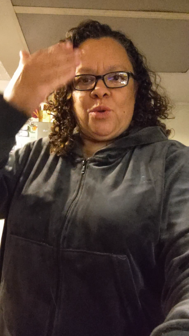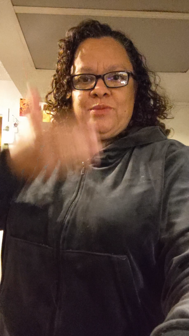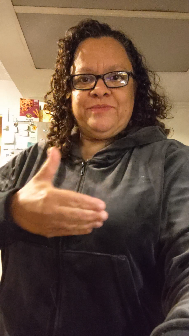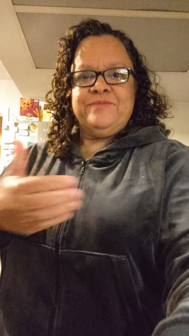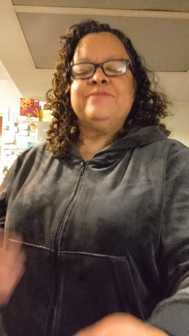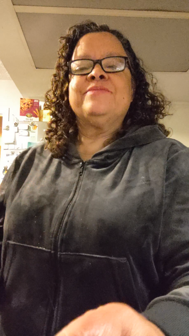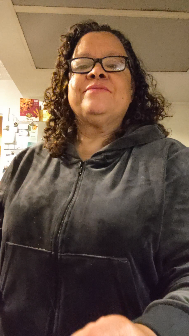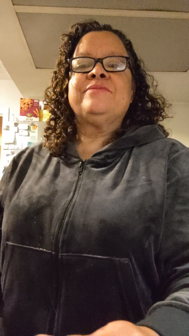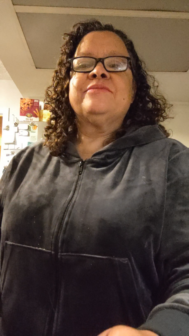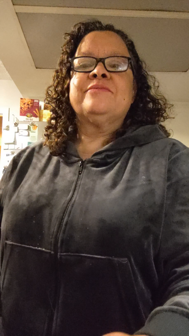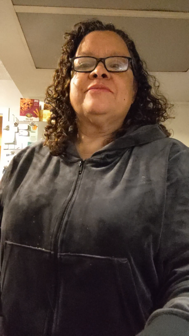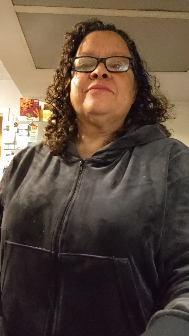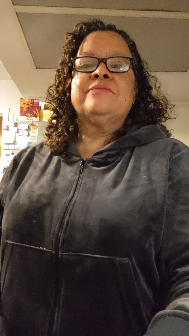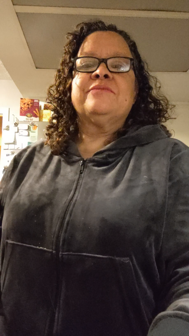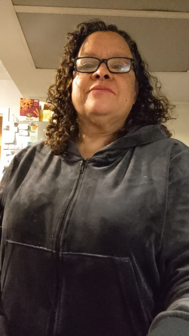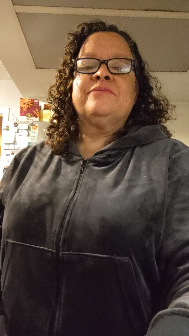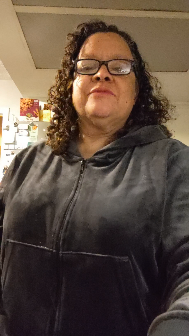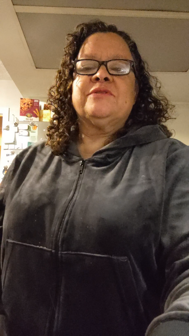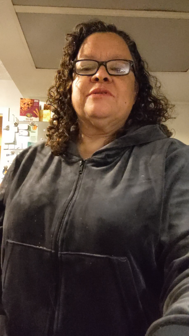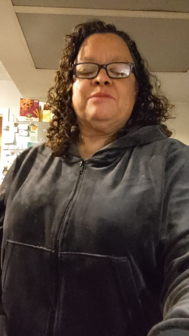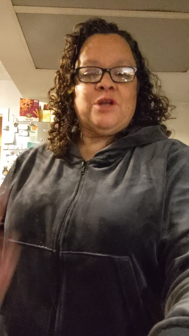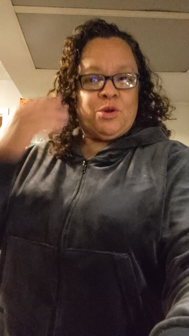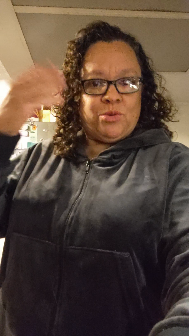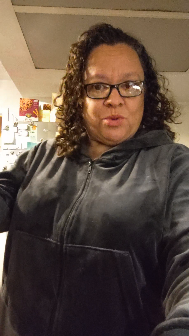going to